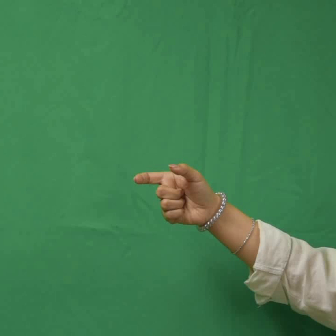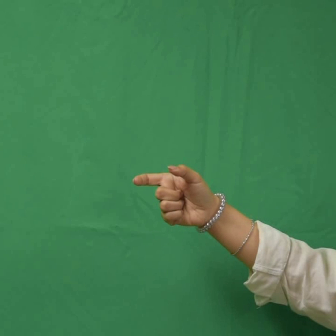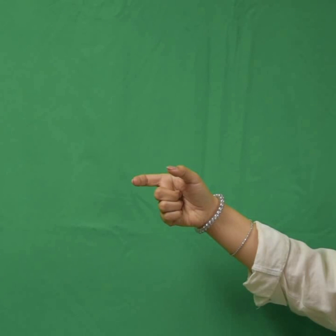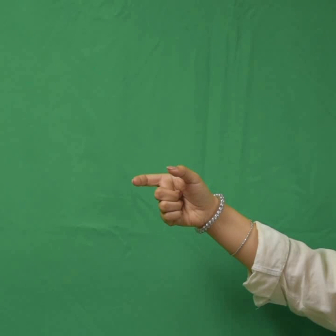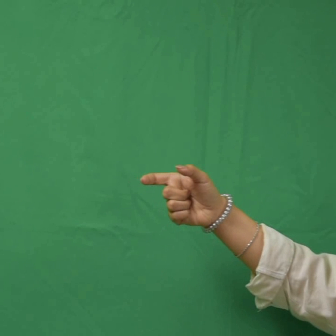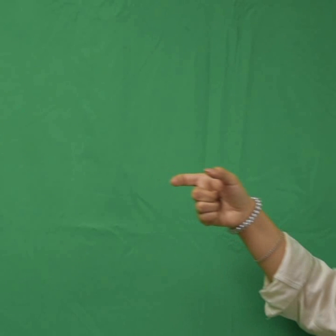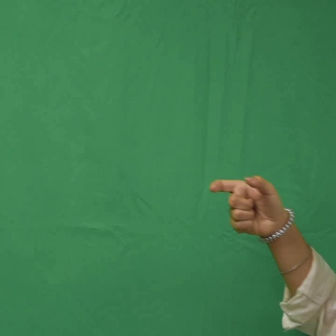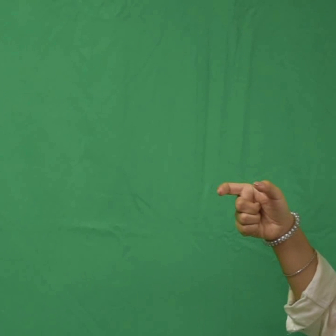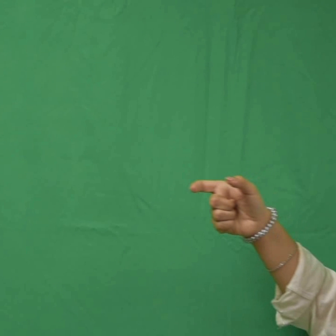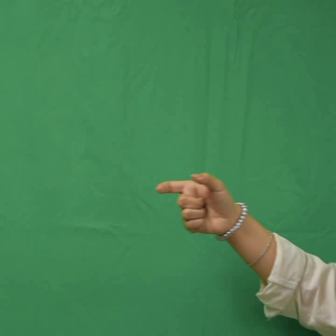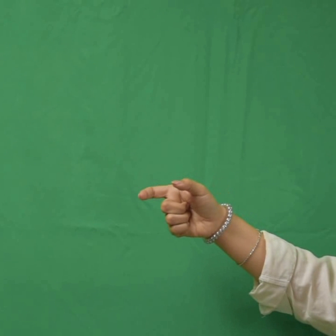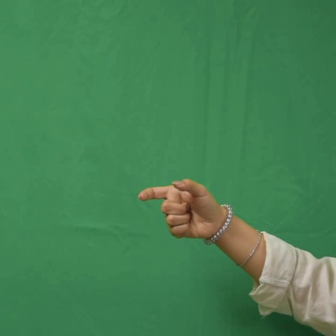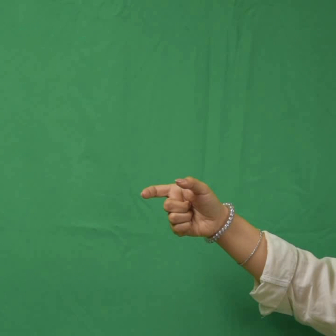X